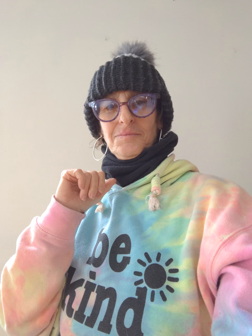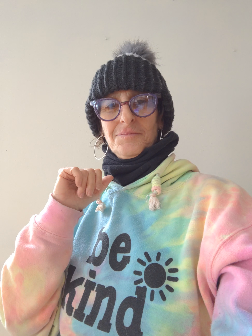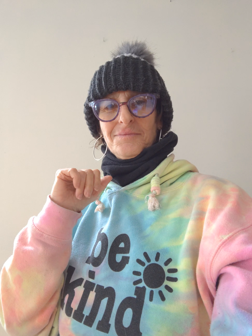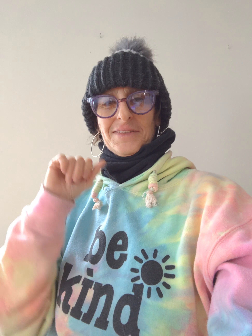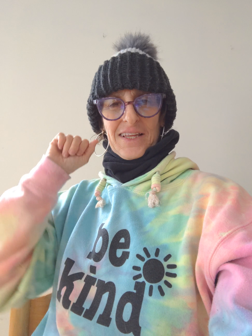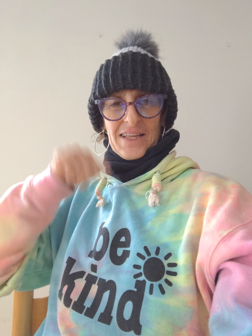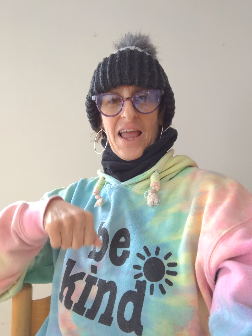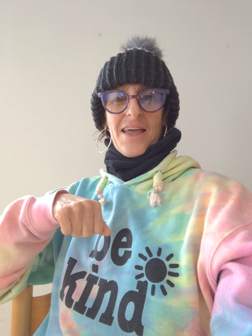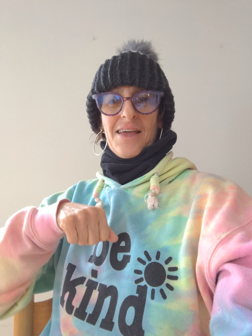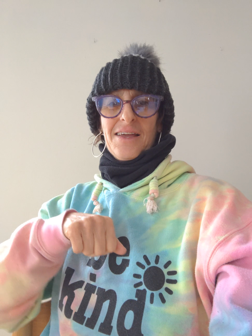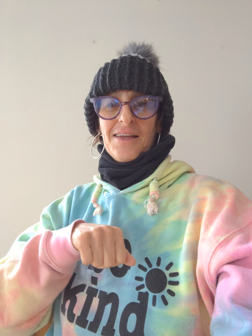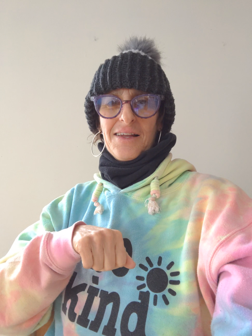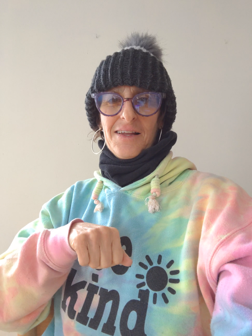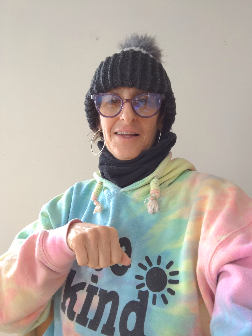can